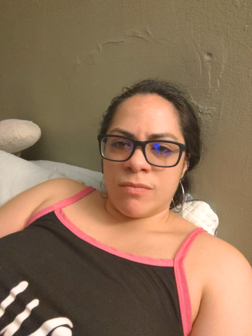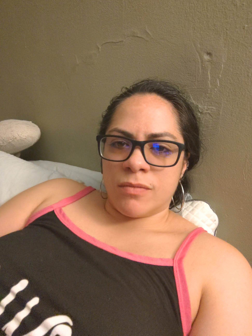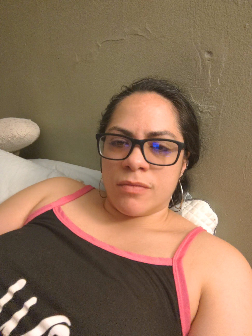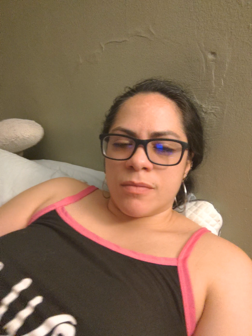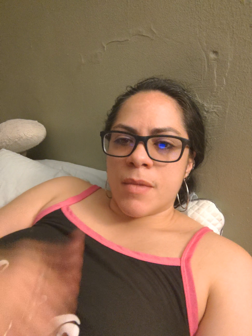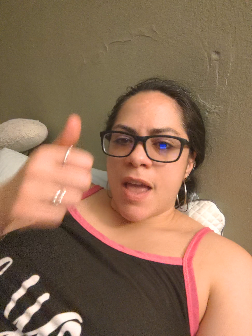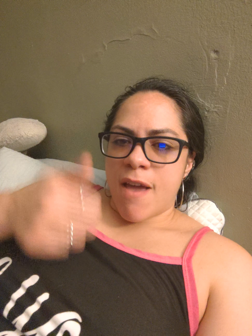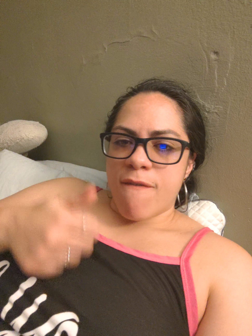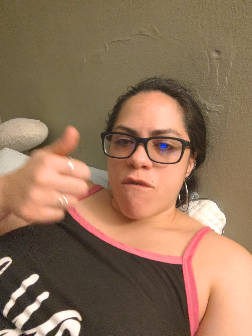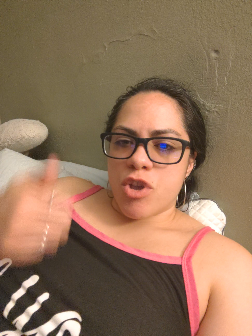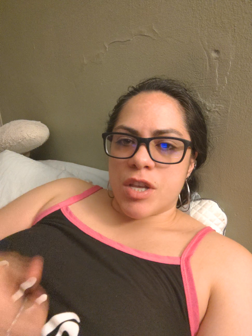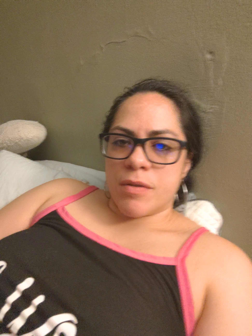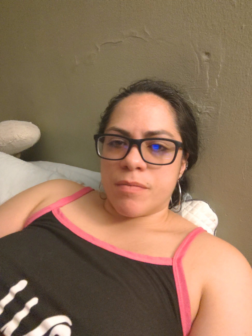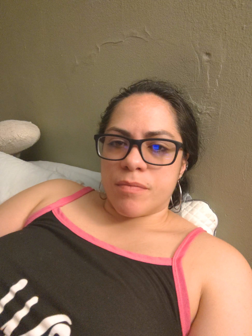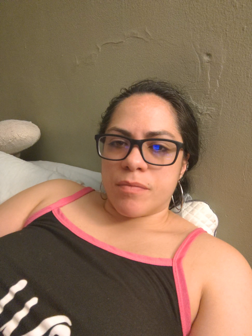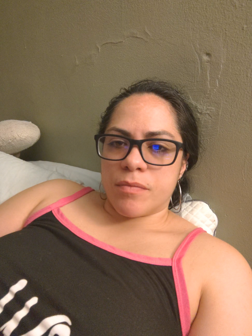every